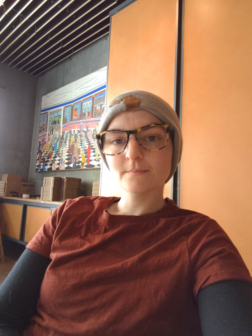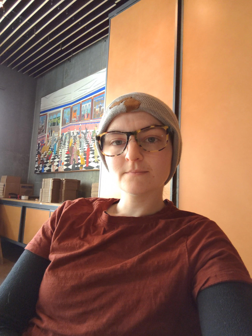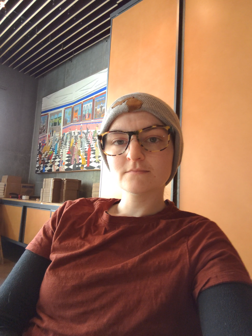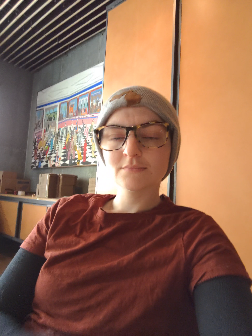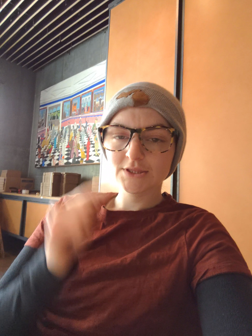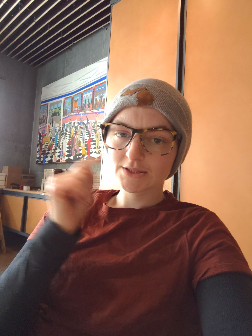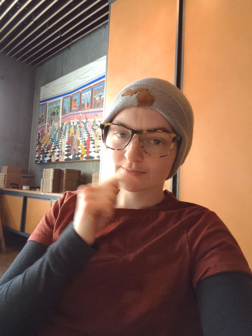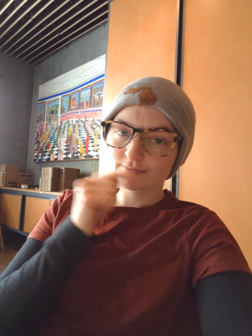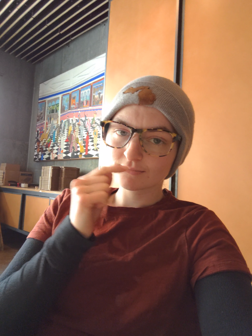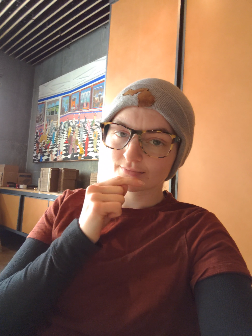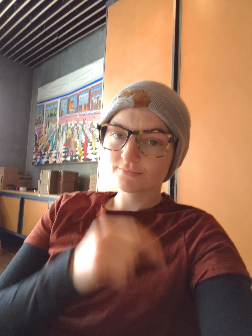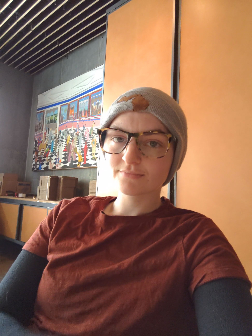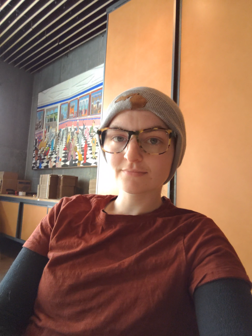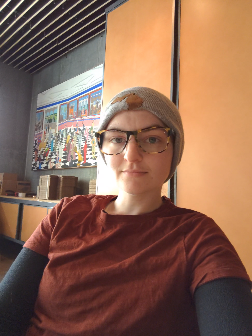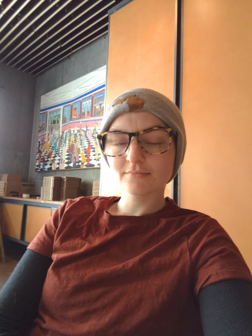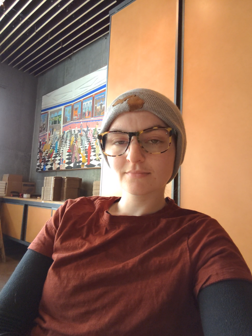toothbrush